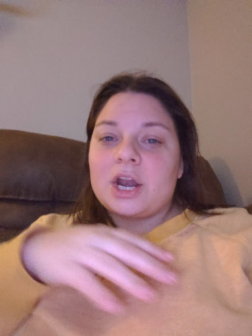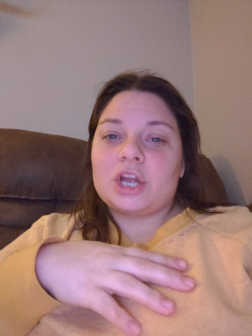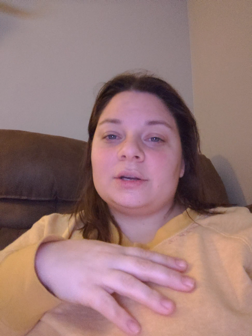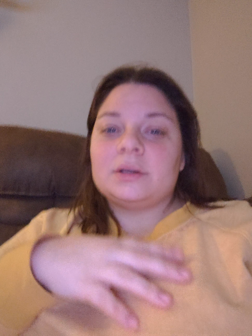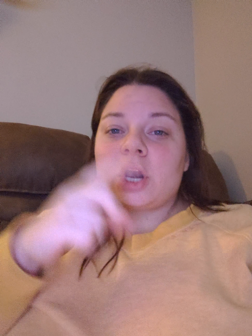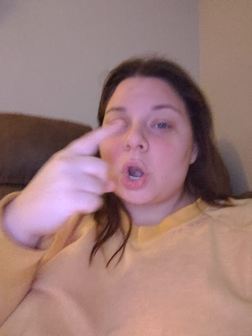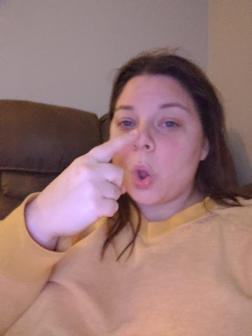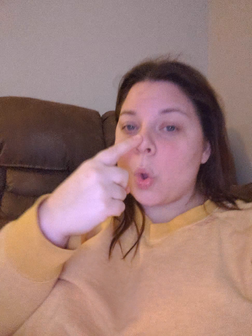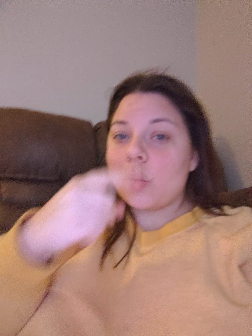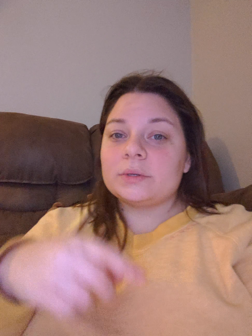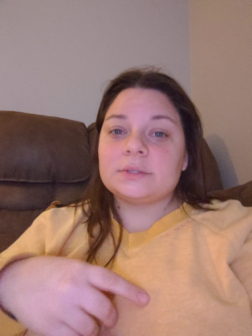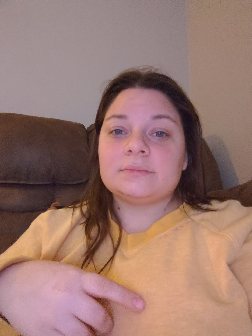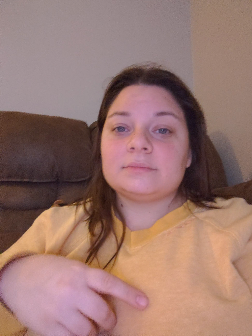nose